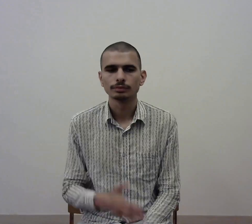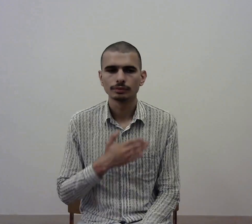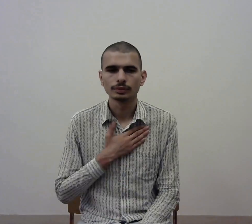mən